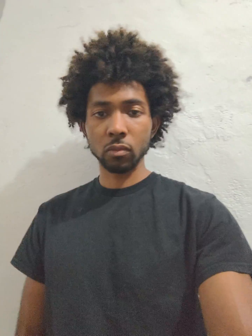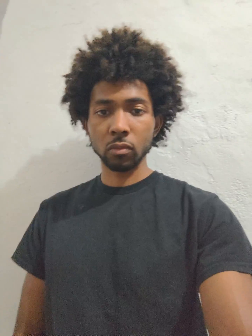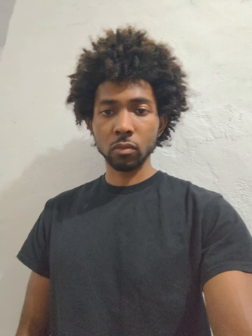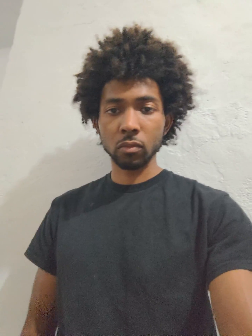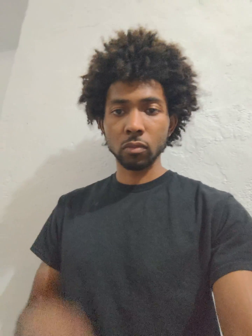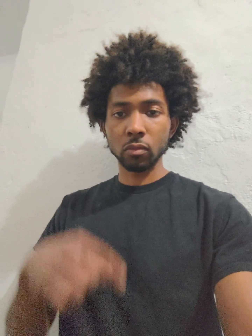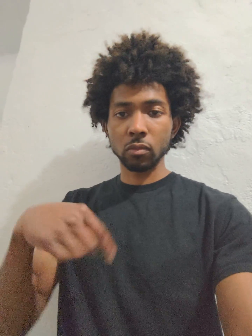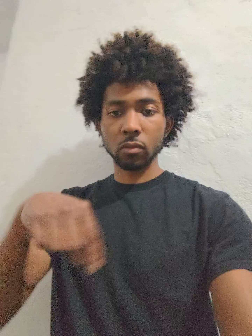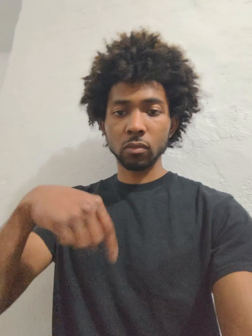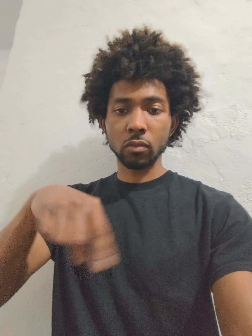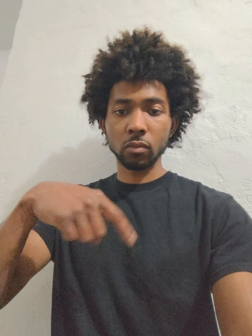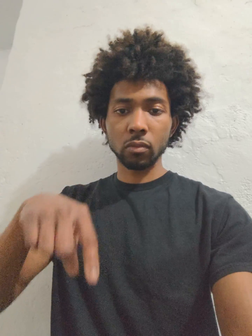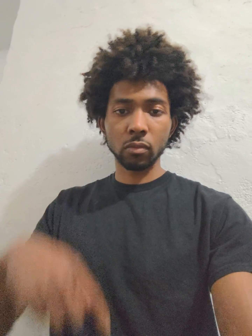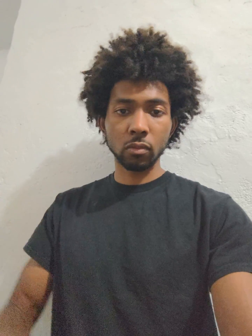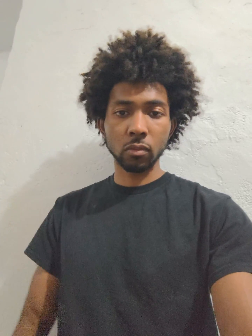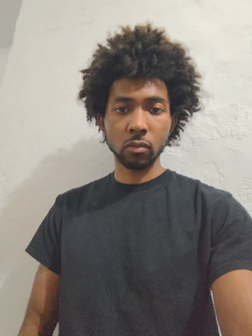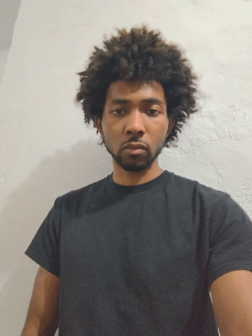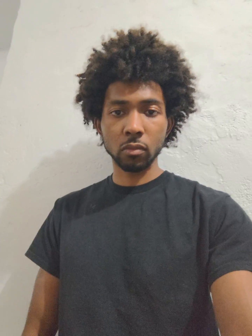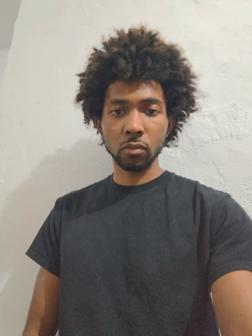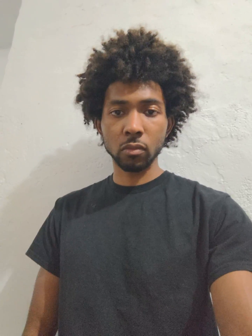flip-flop